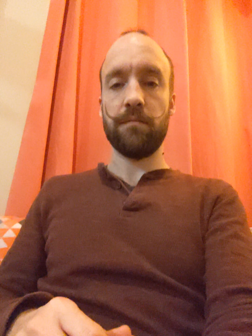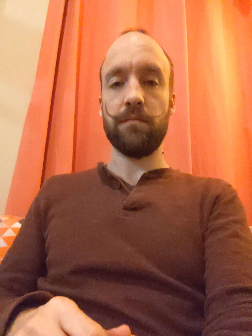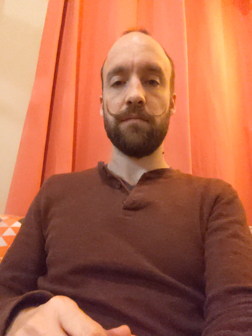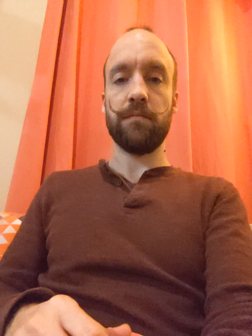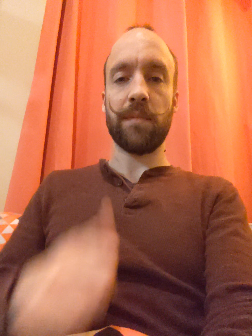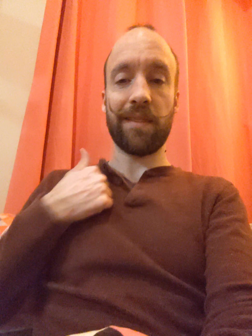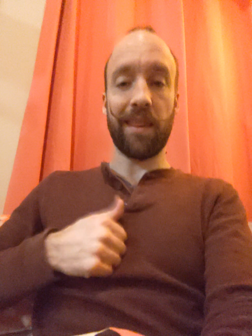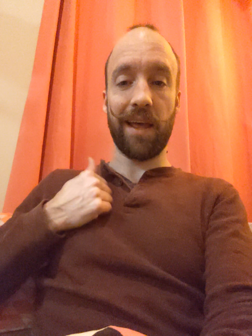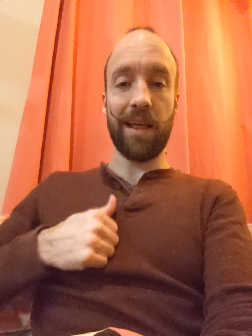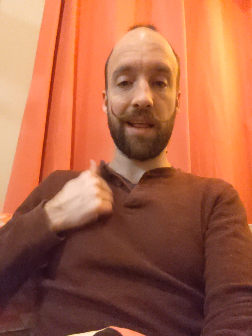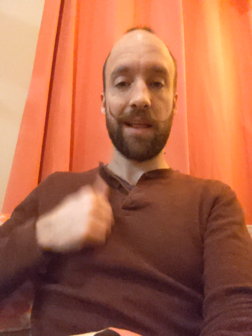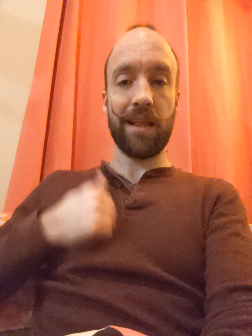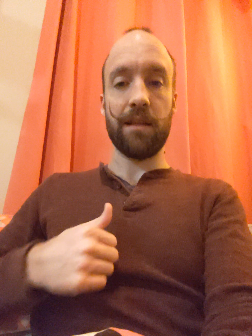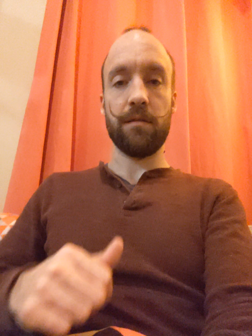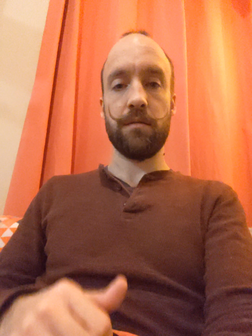bath